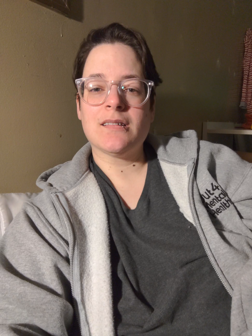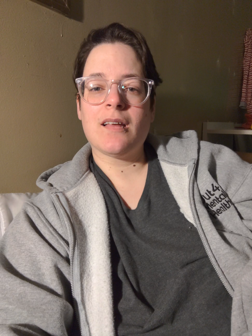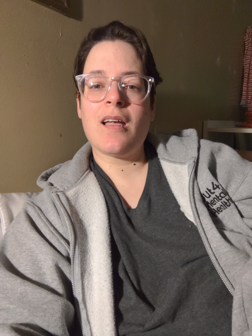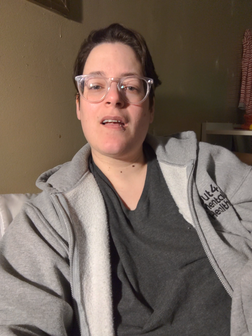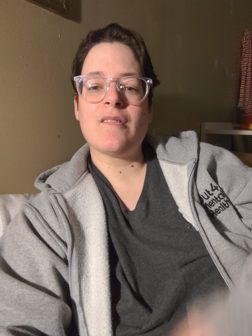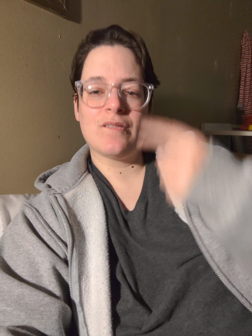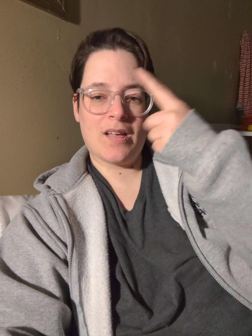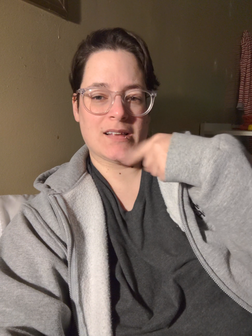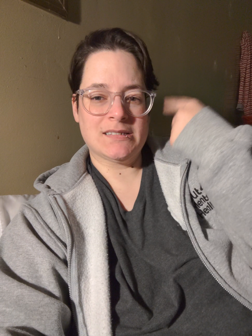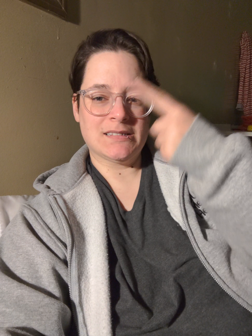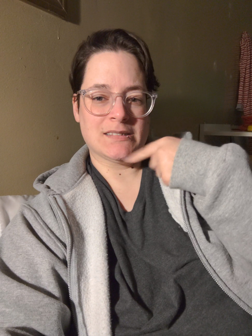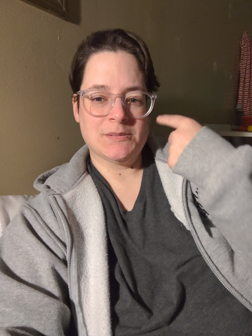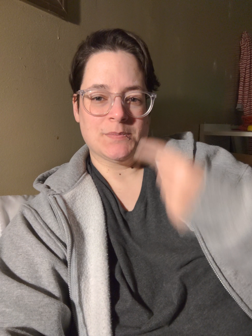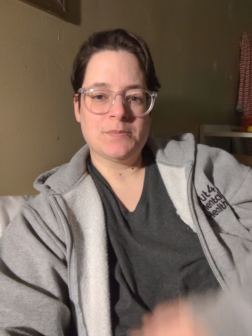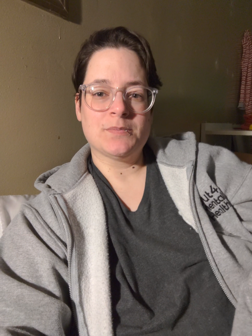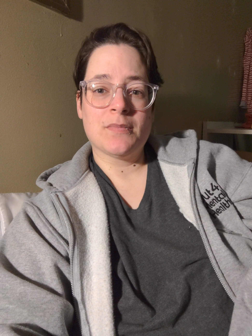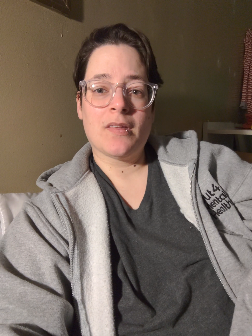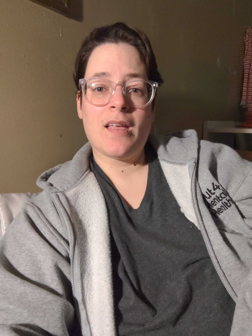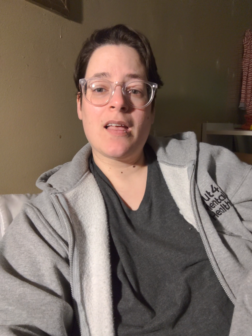face